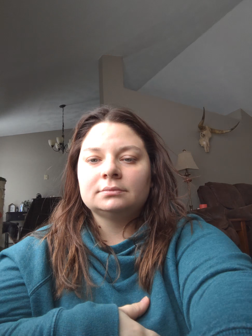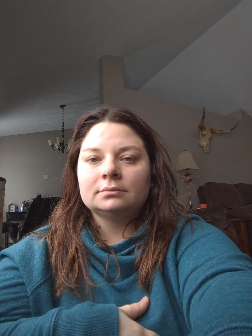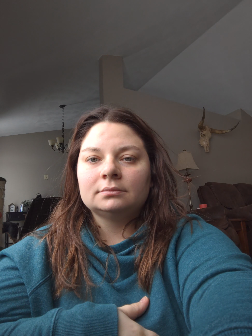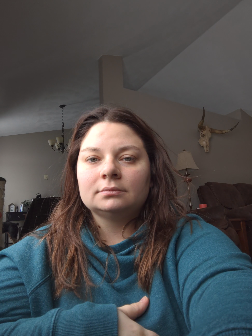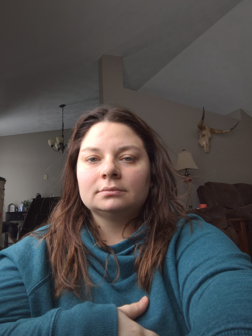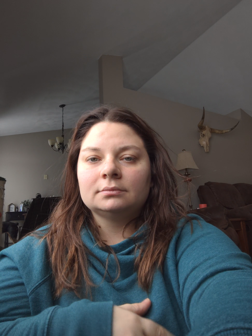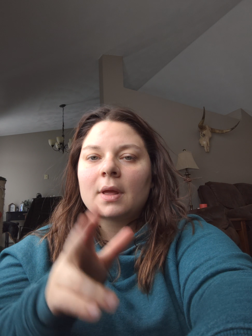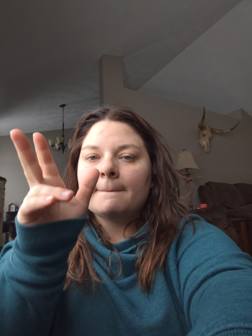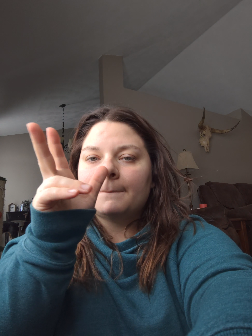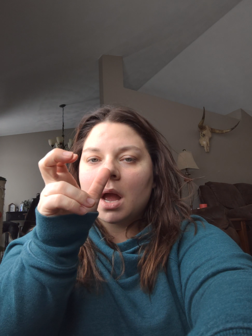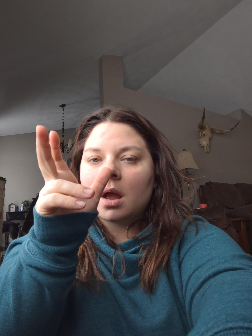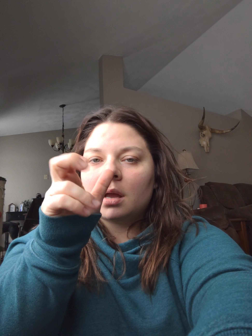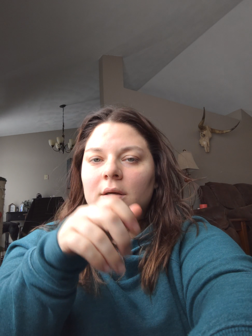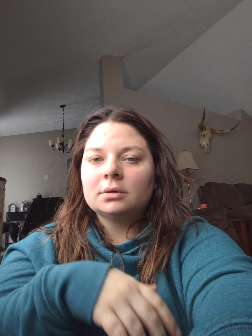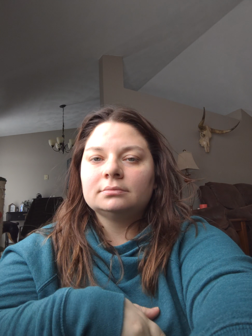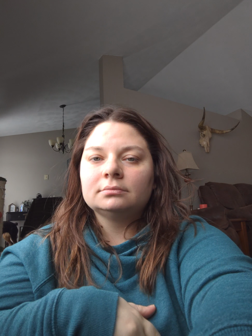bug